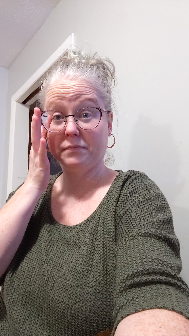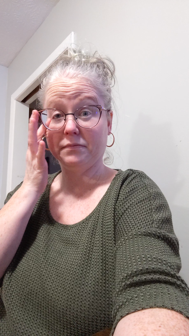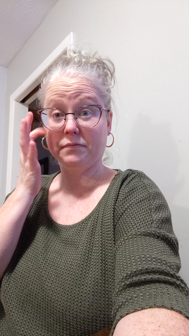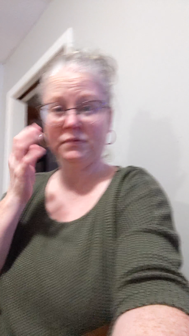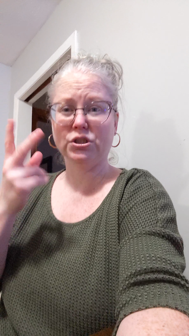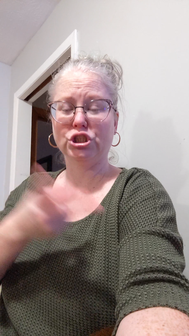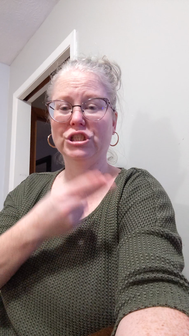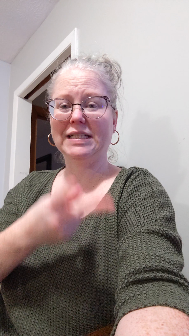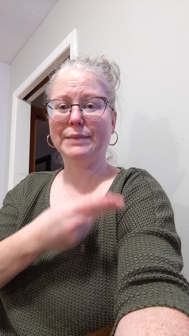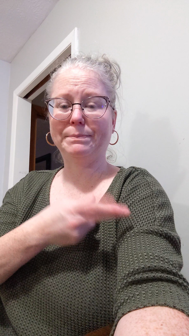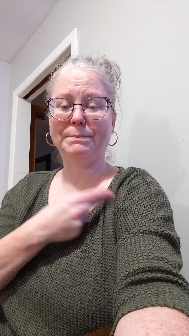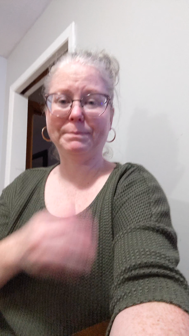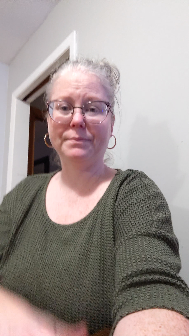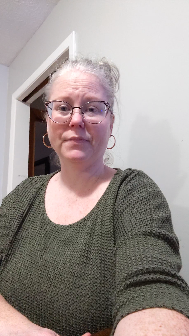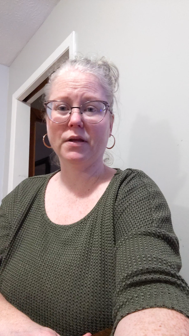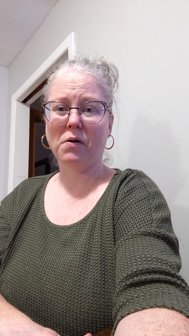sheep